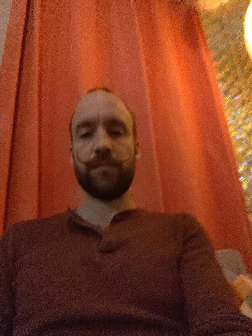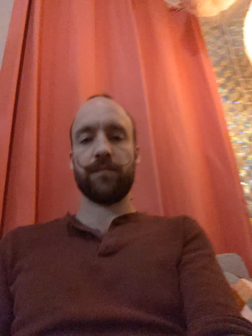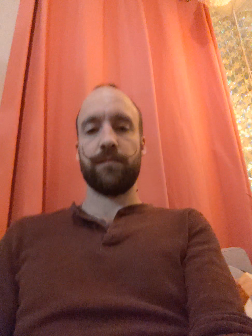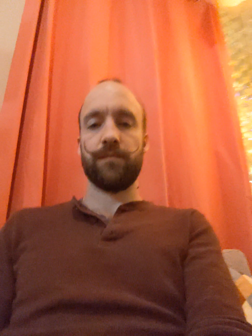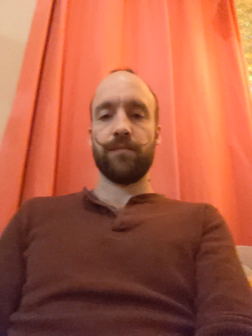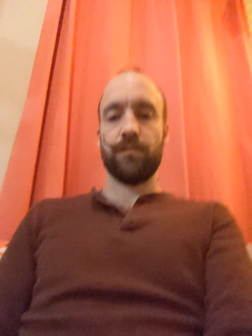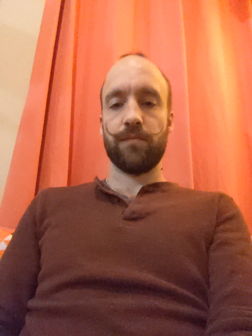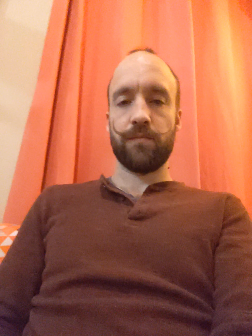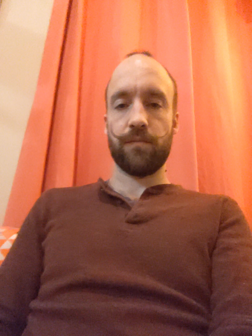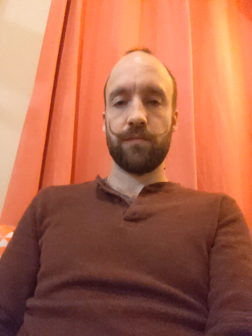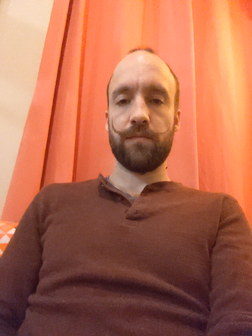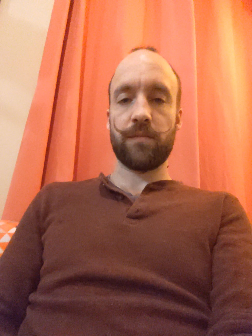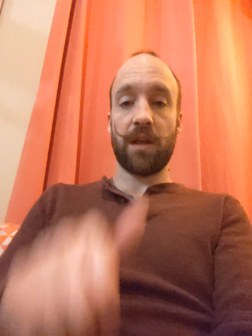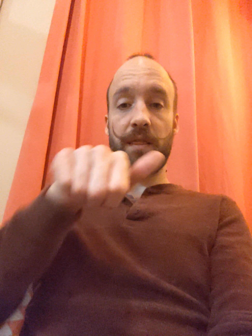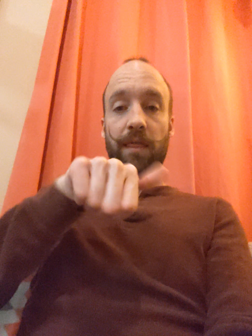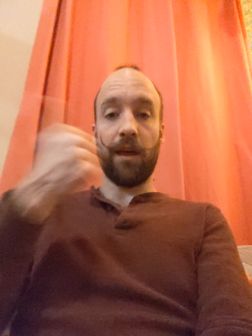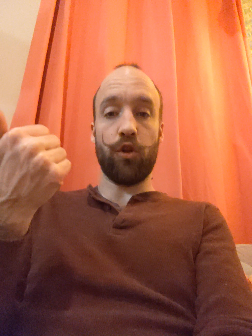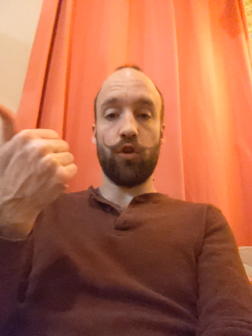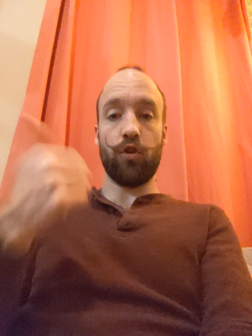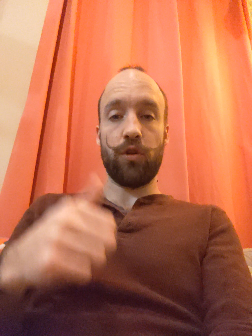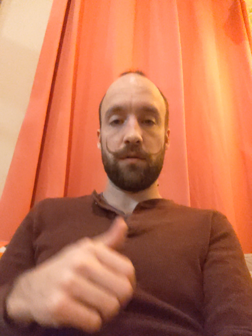another